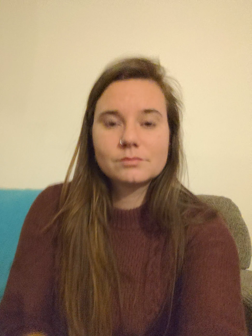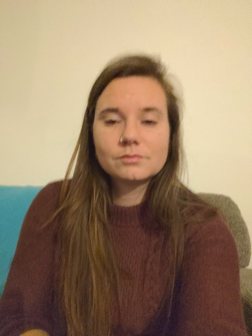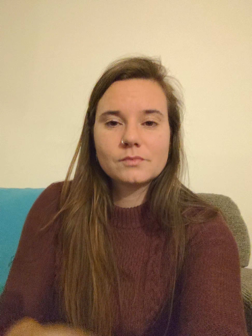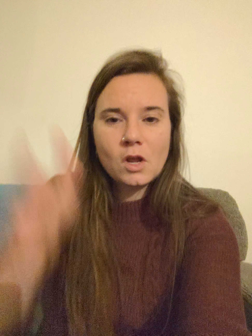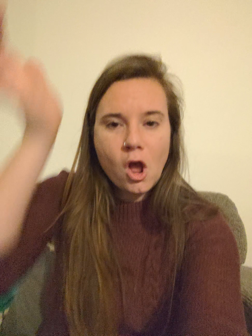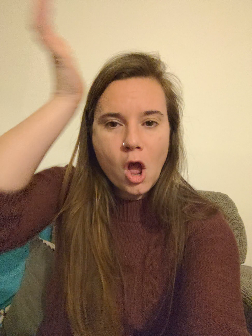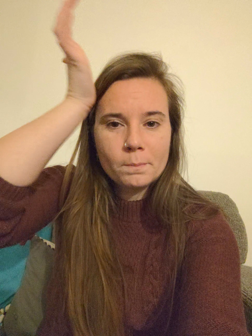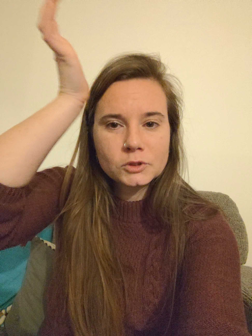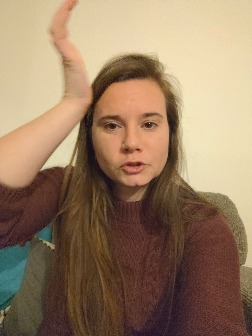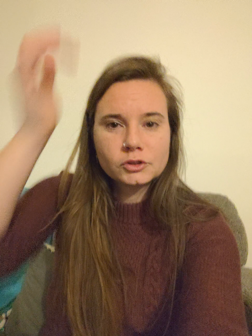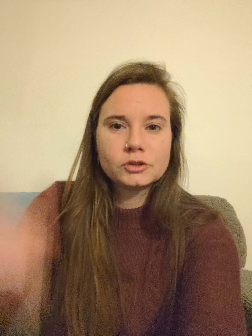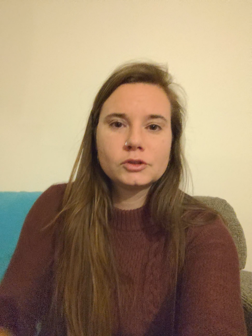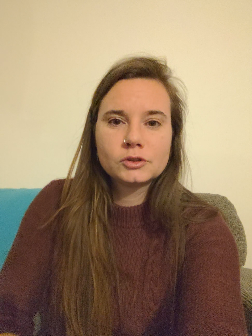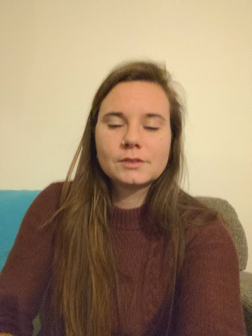garbage